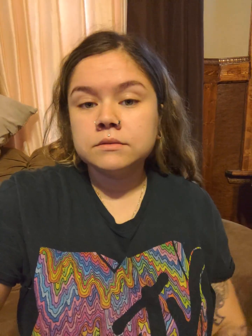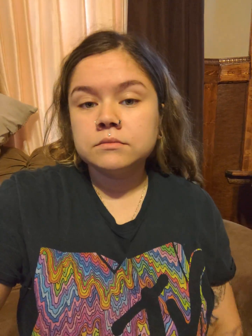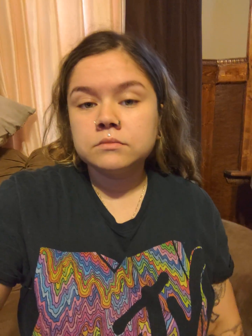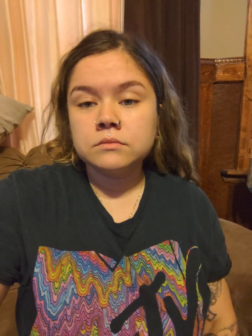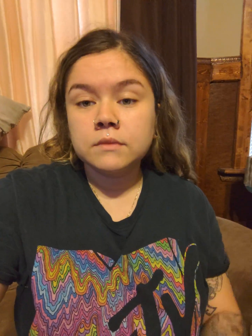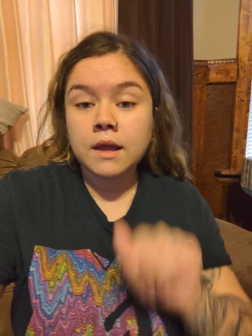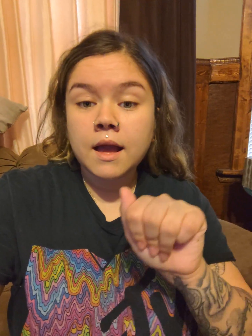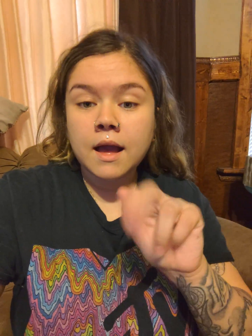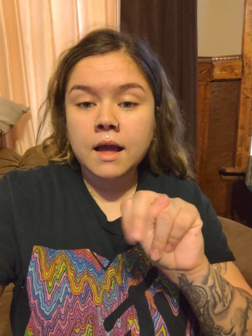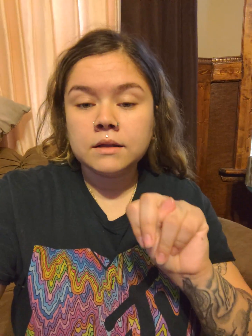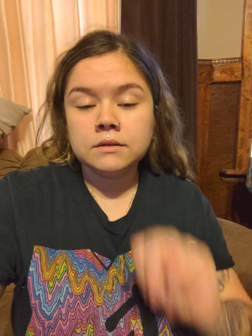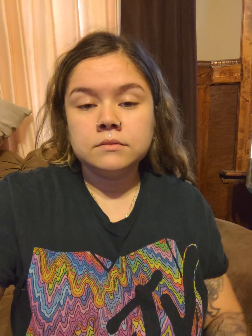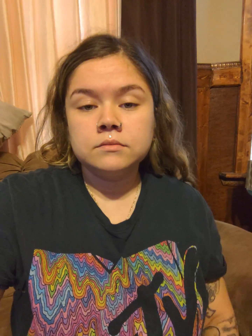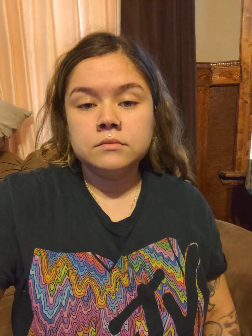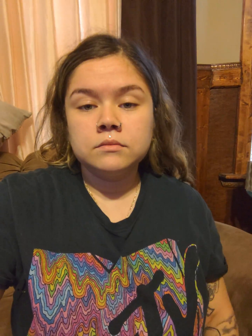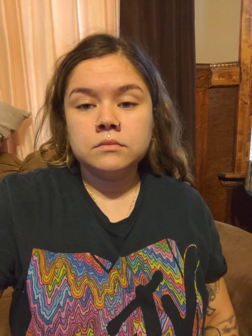an